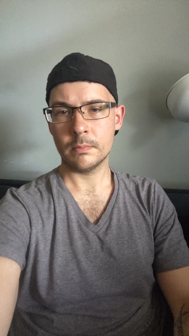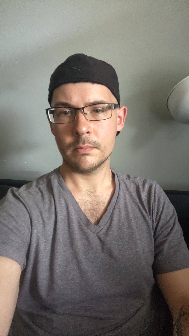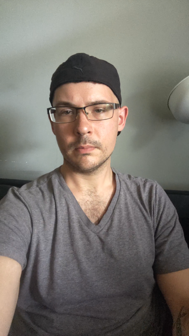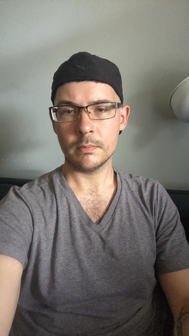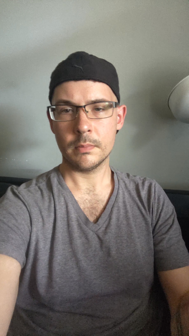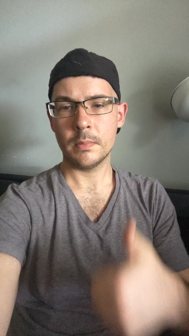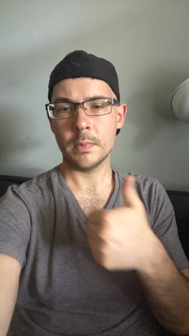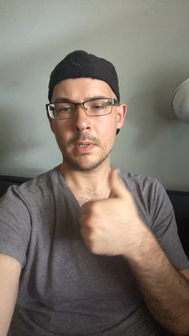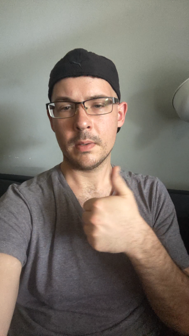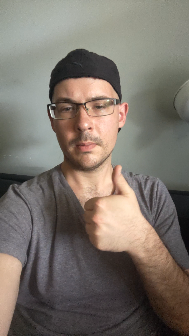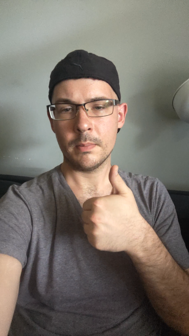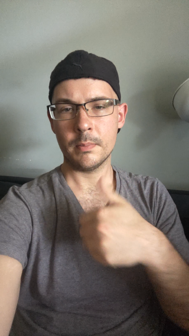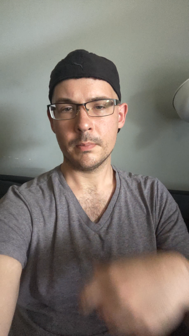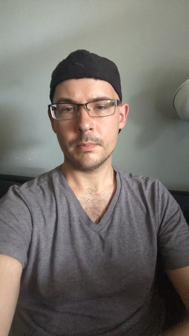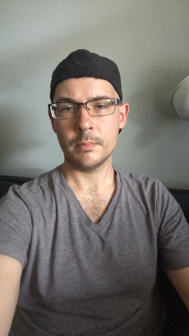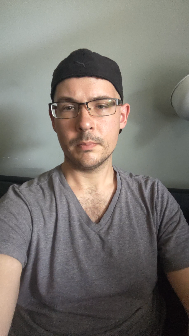game